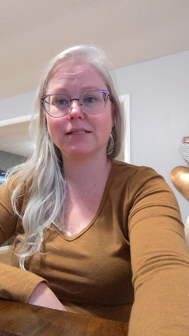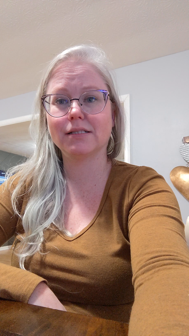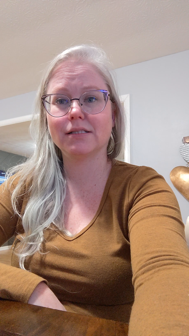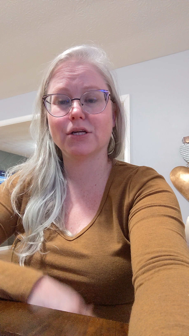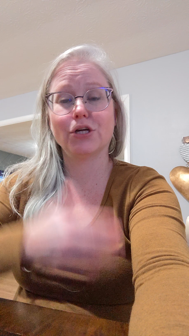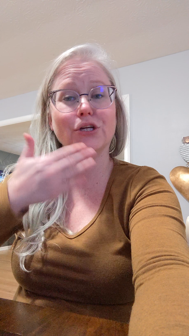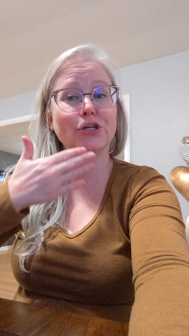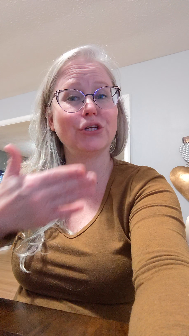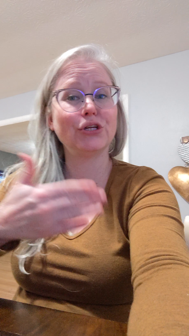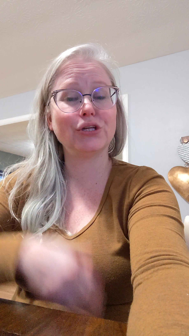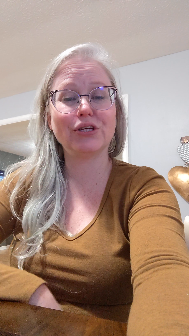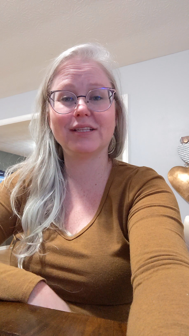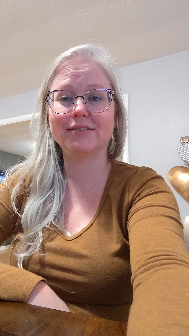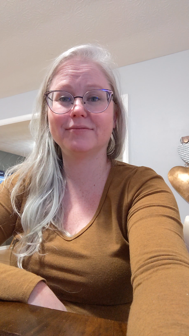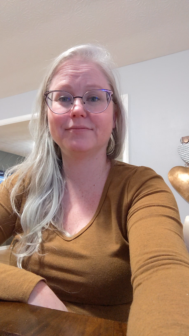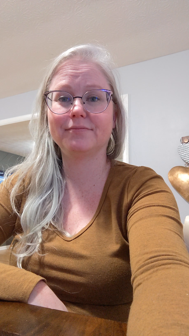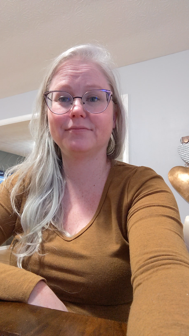good